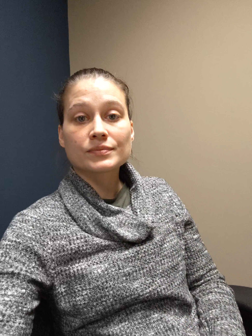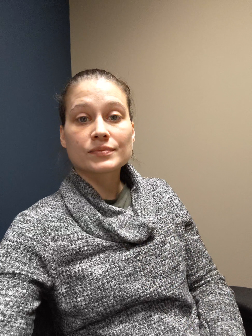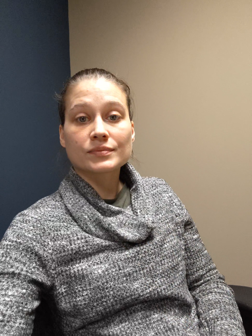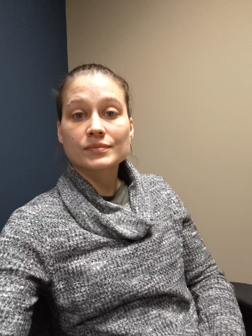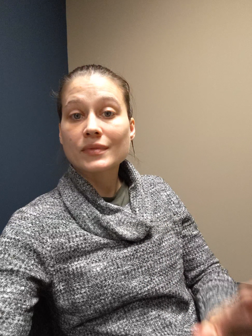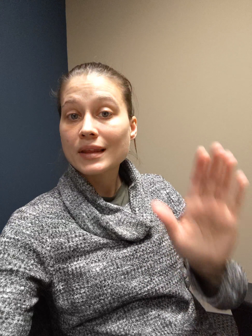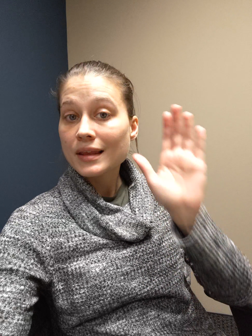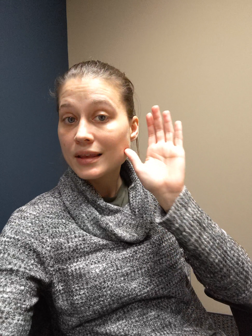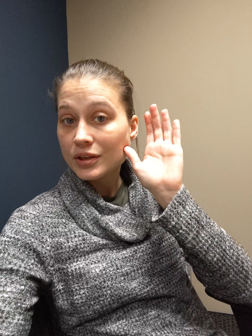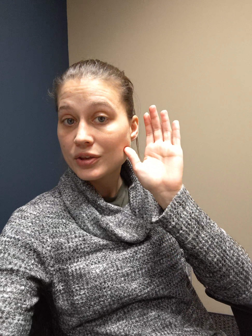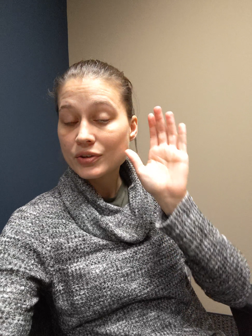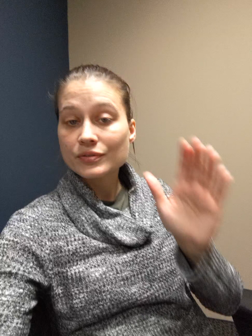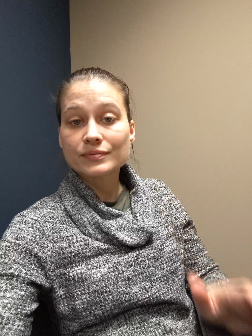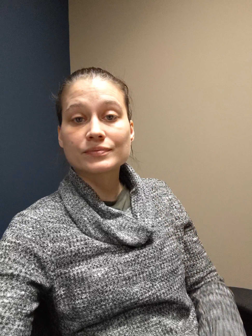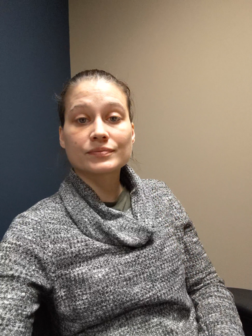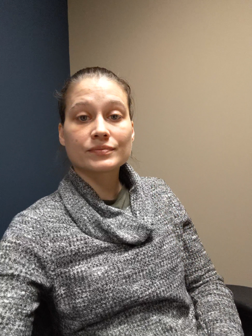hear